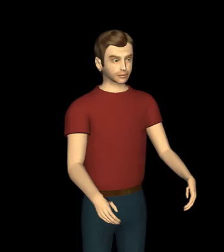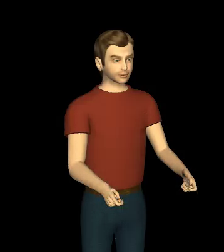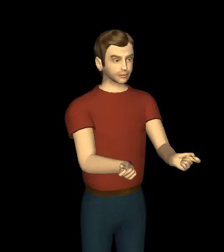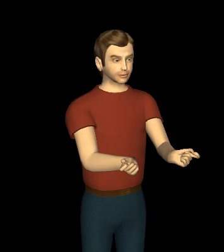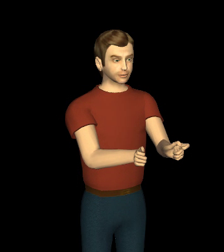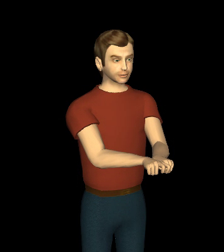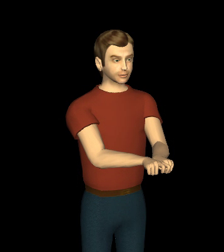مغلق